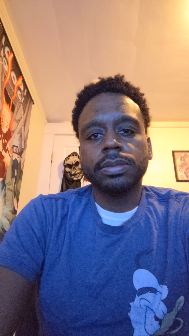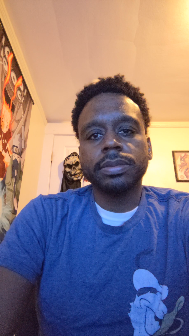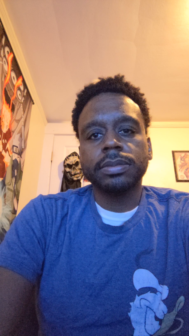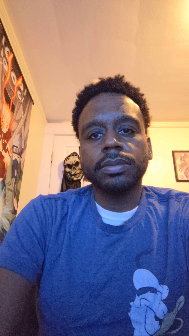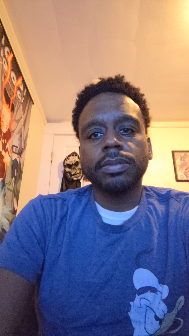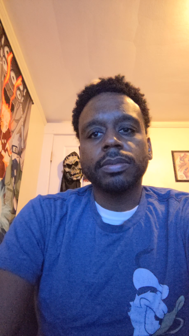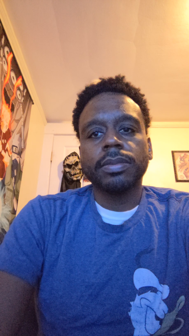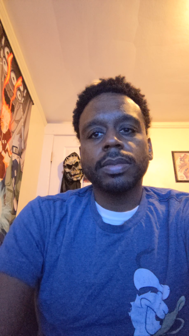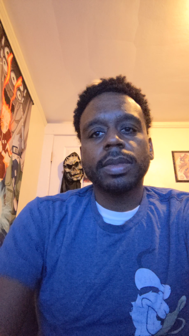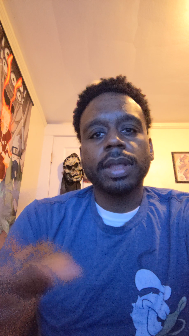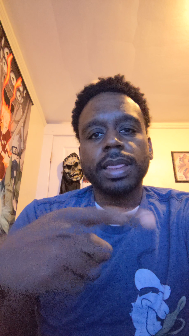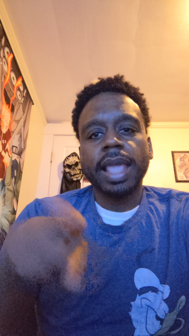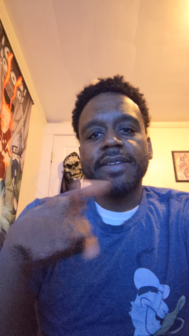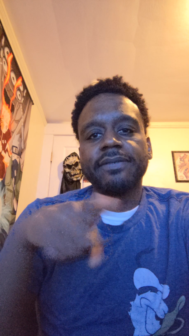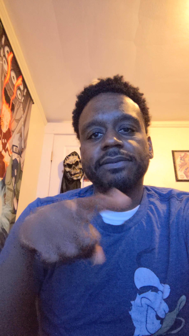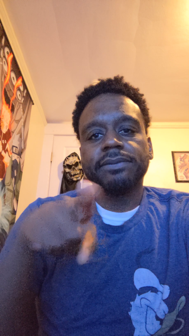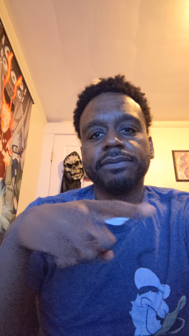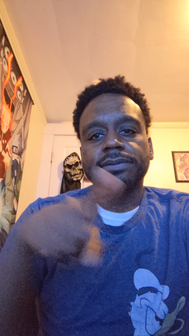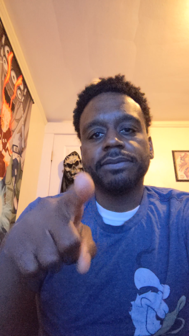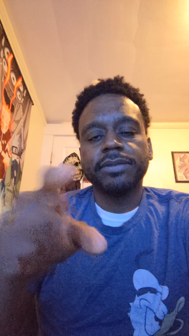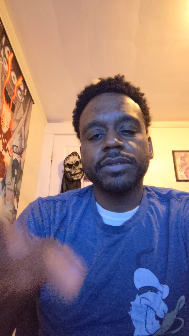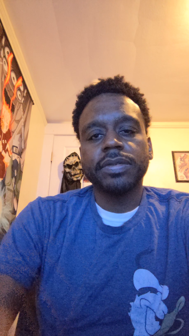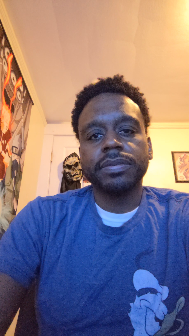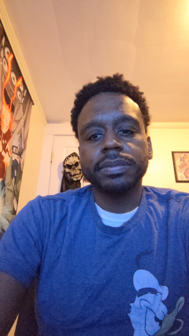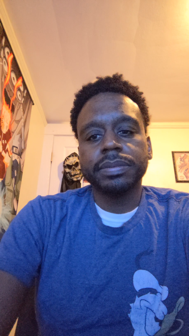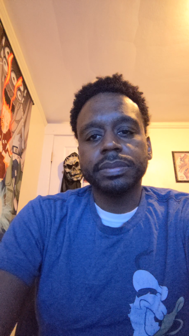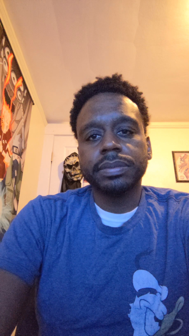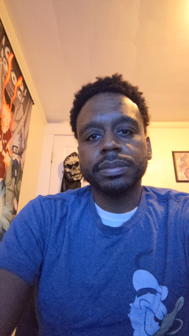knife